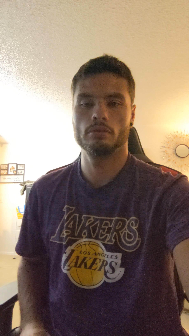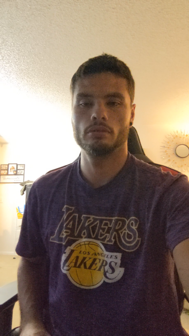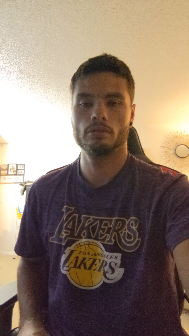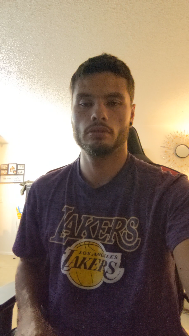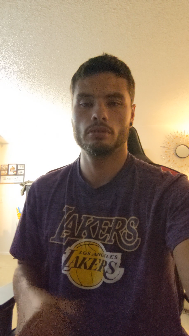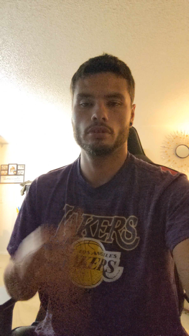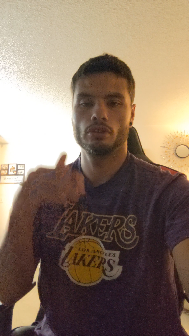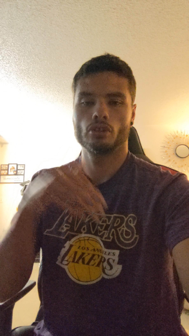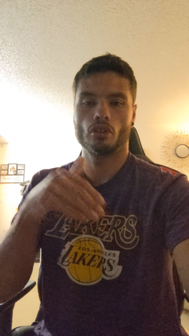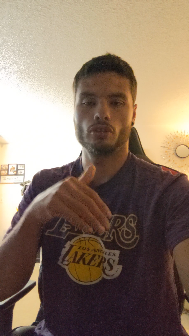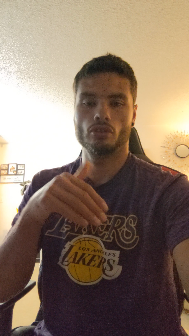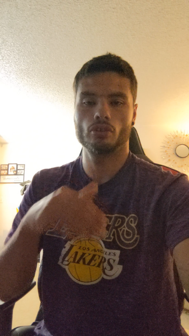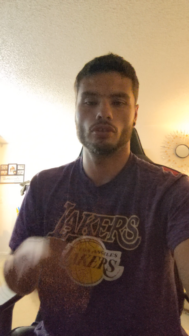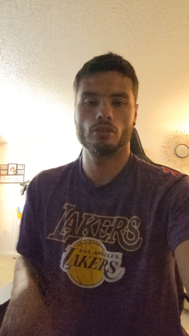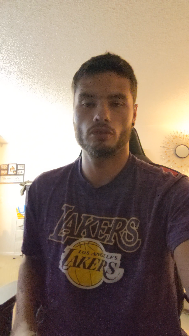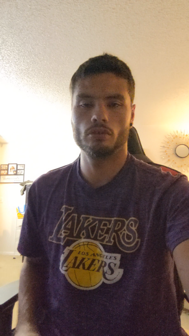doctor